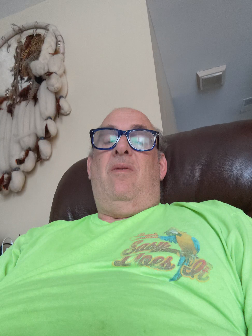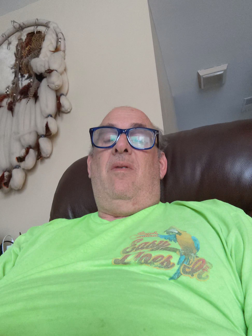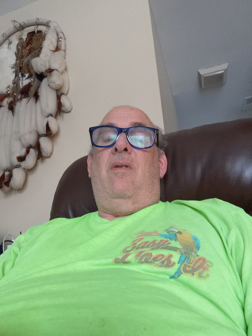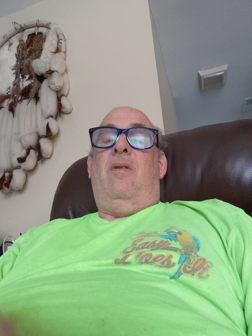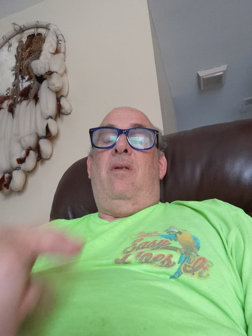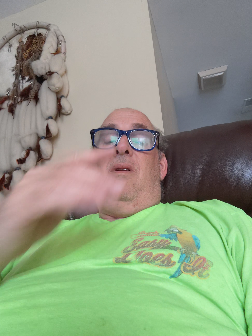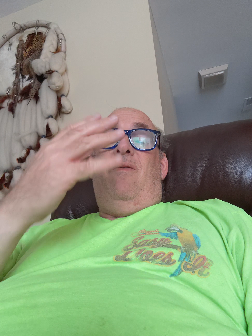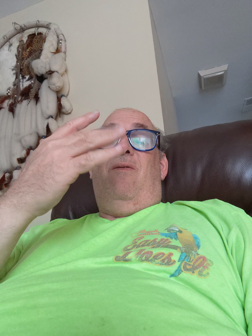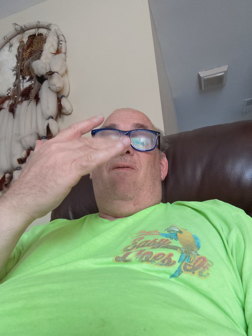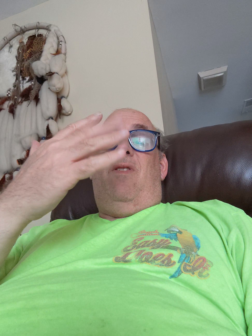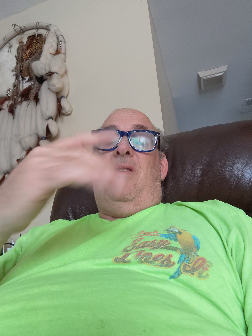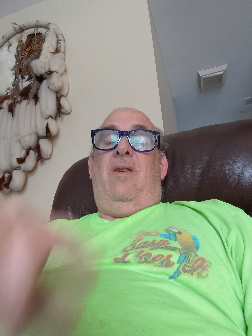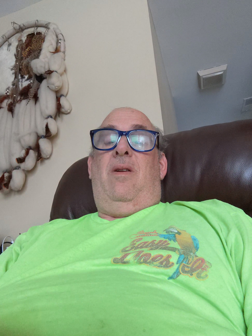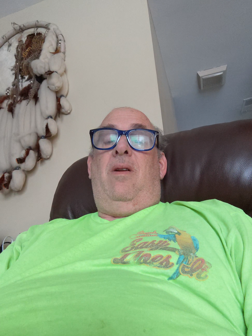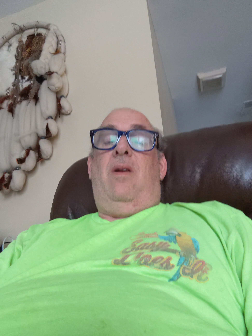finger